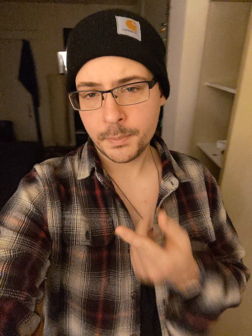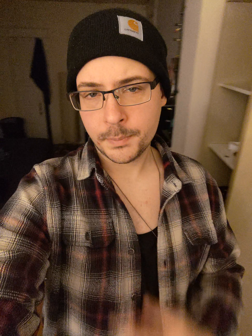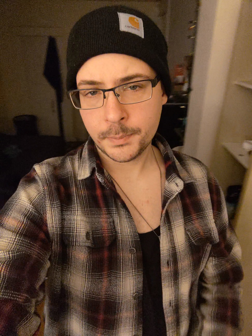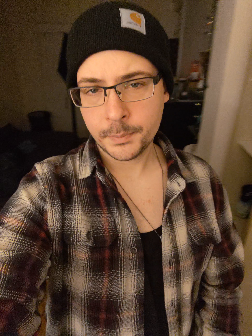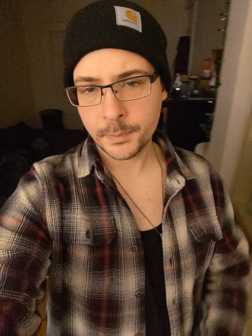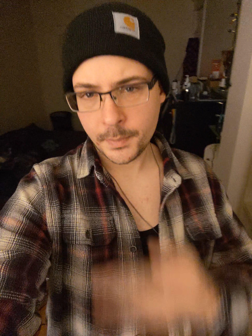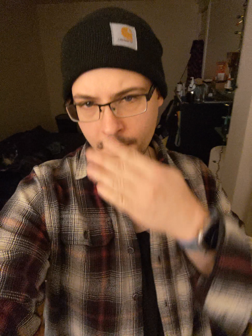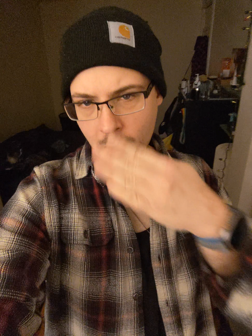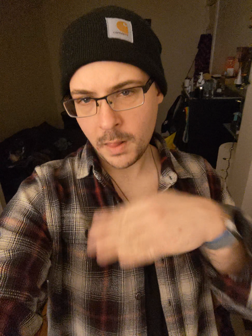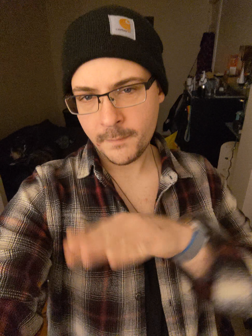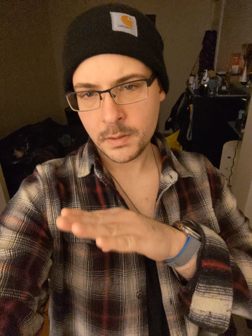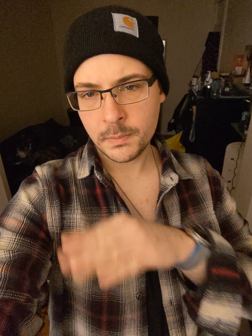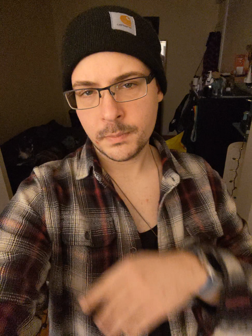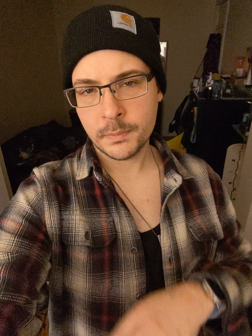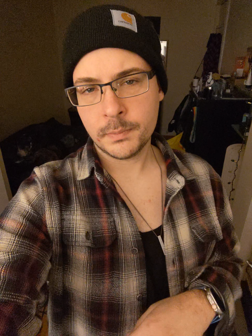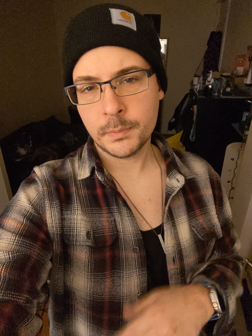elephant